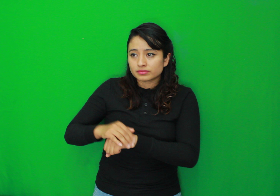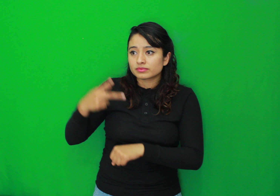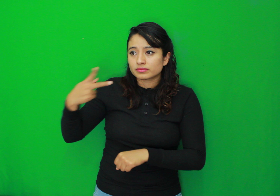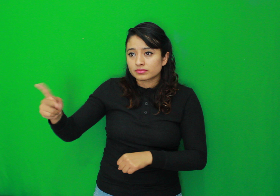su